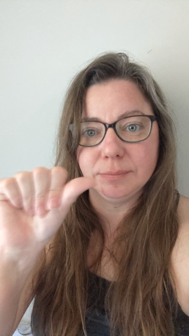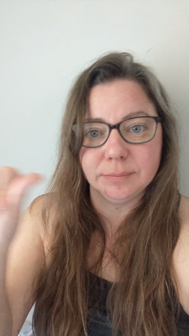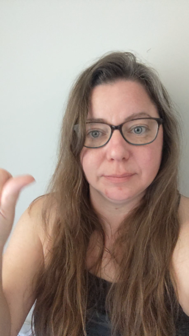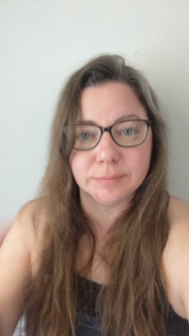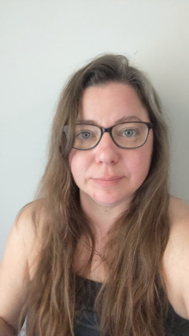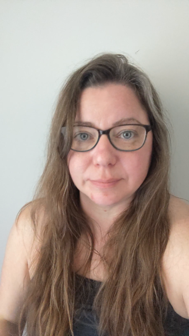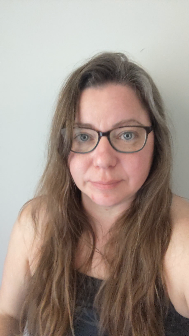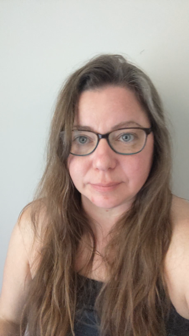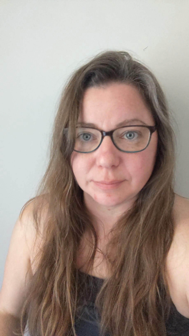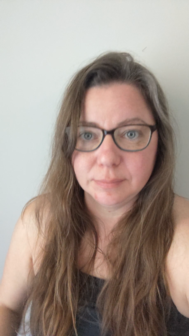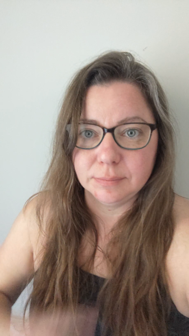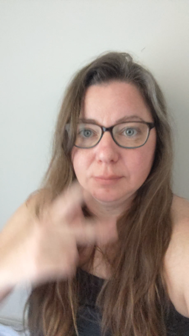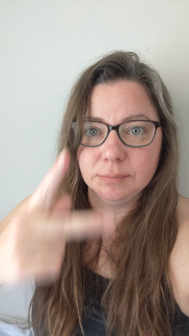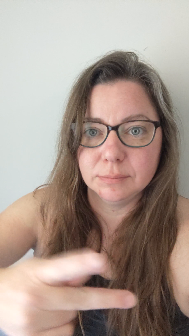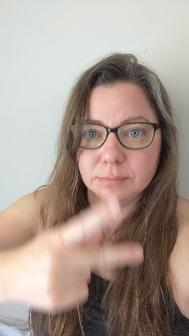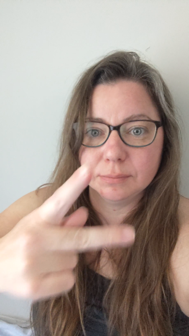careful